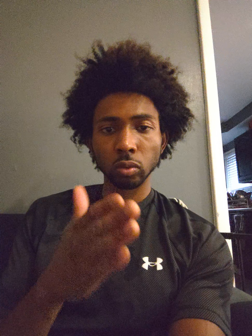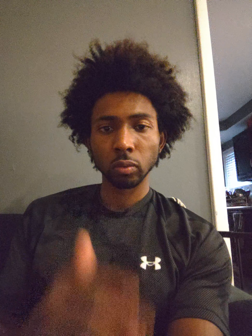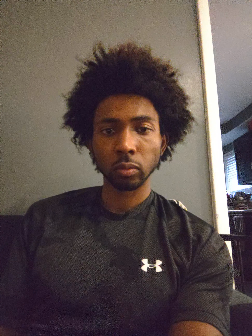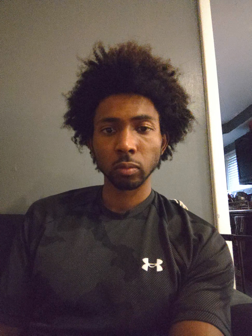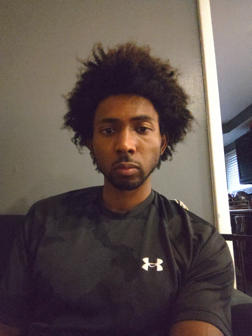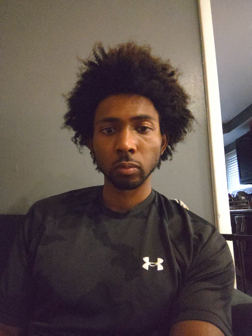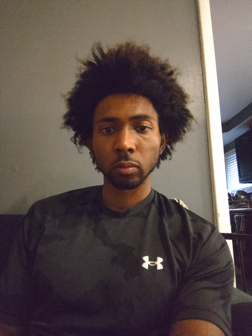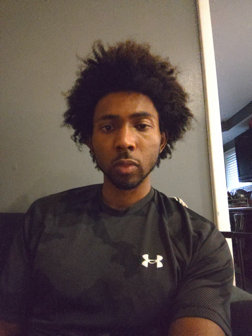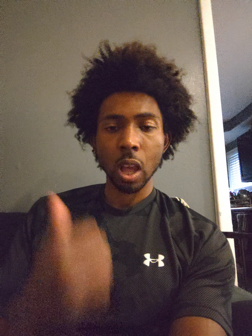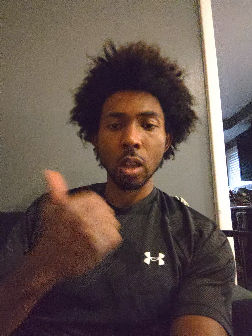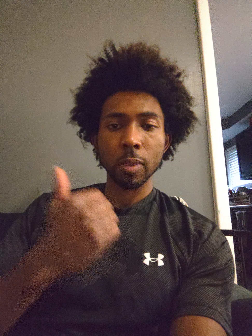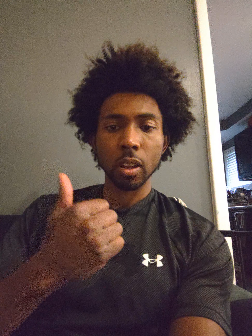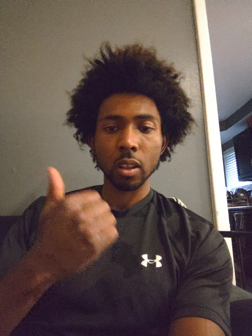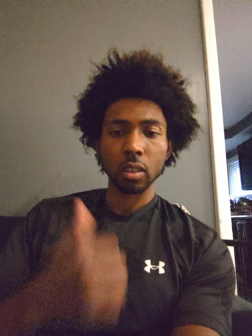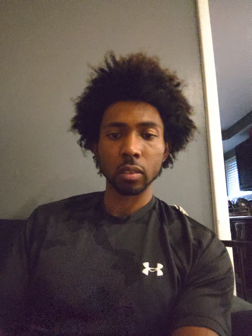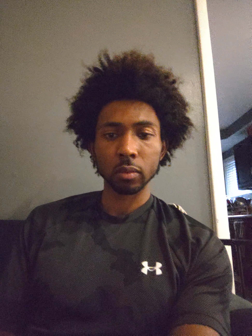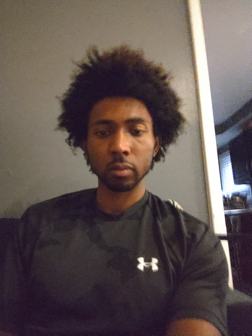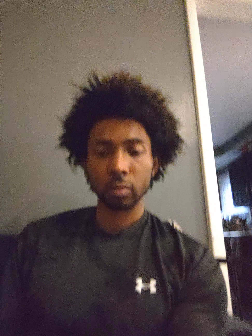help